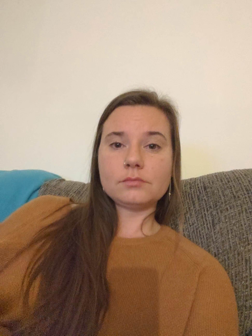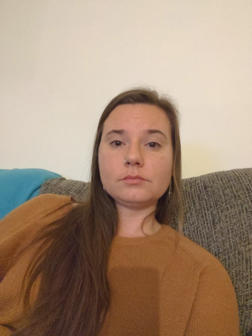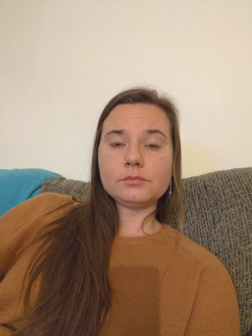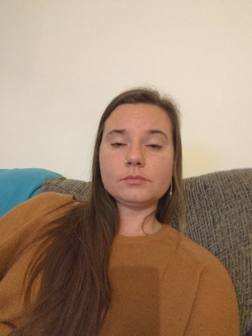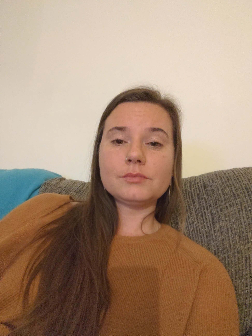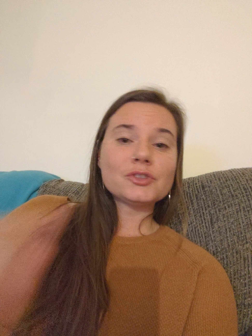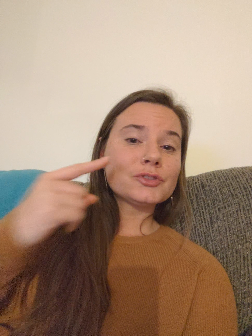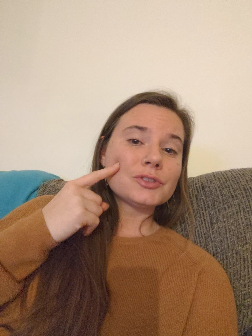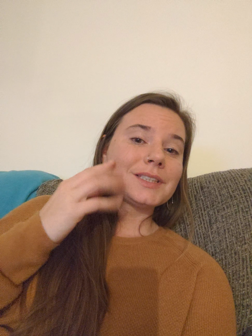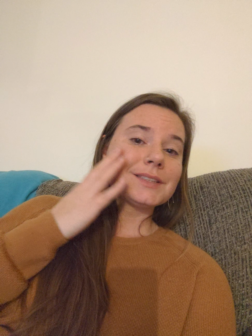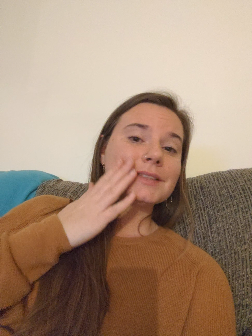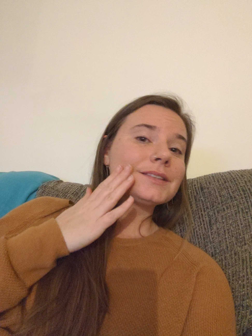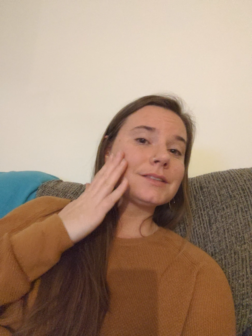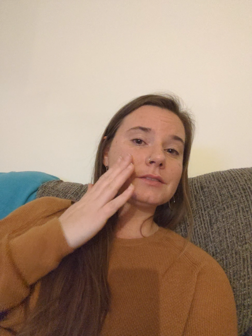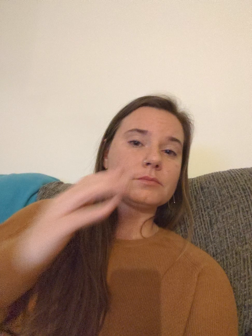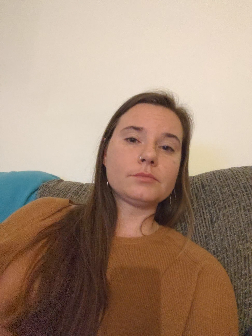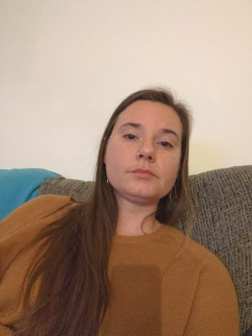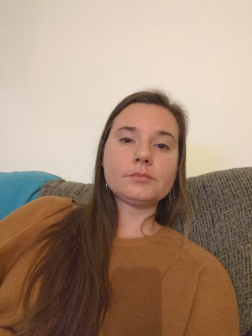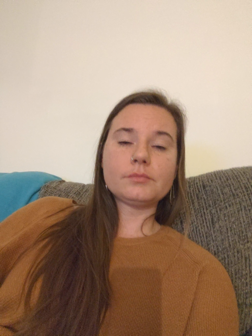cheek